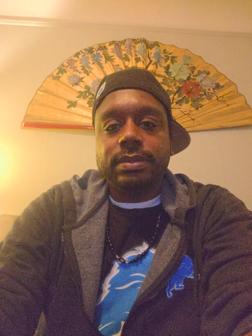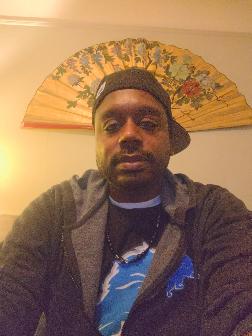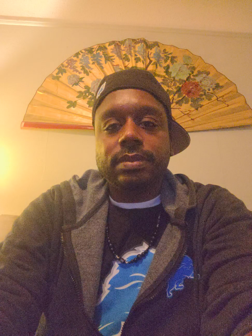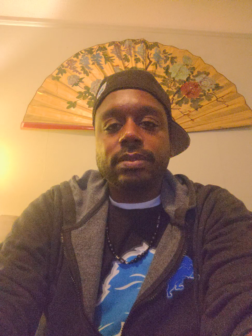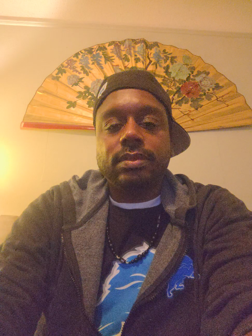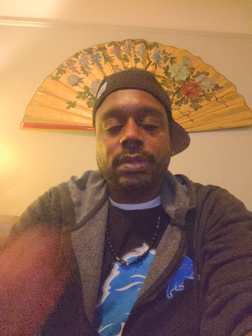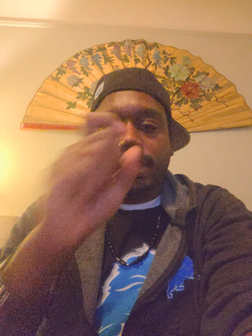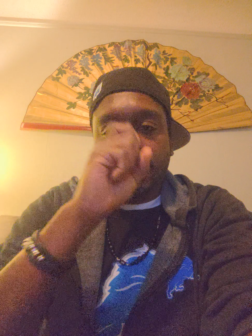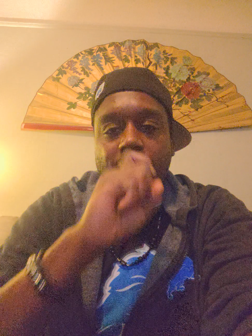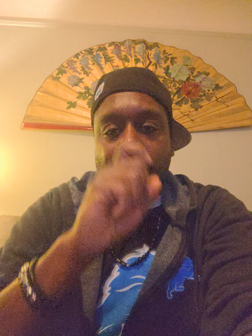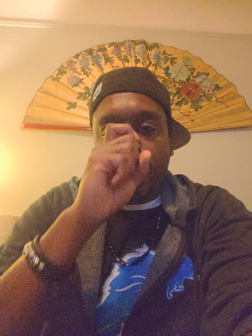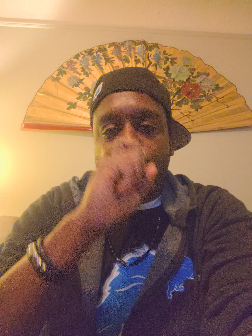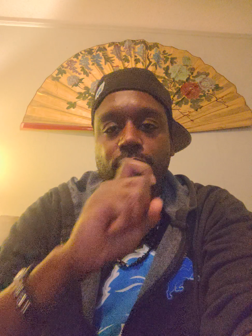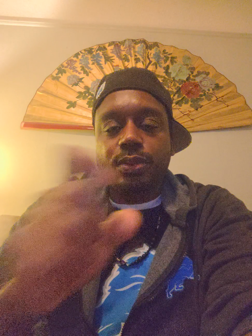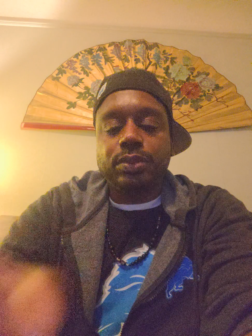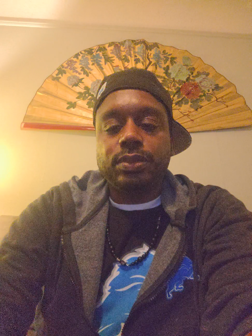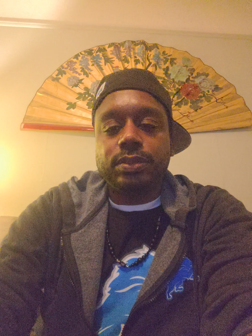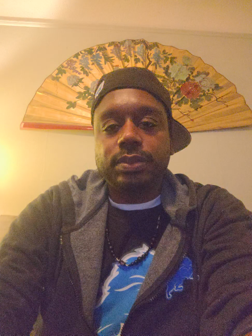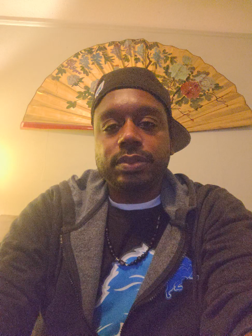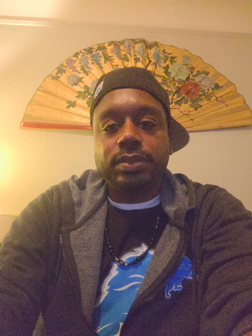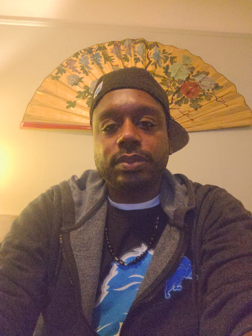doll